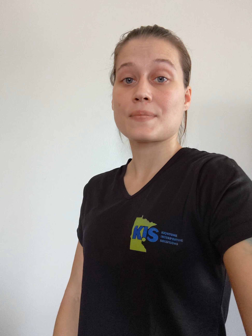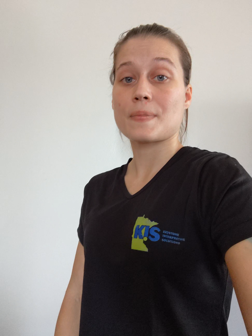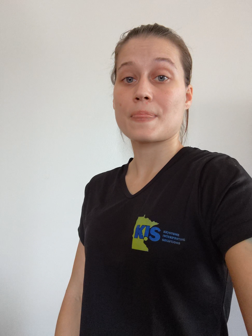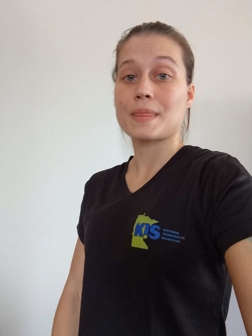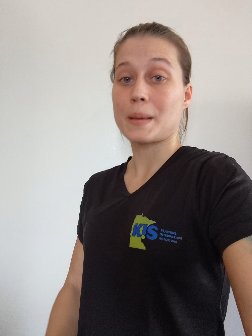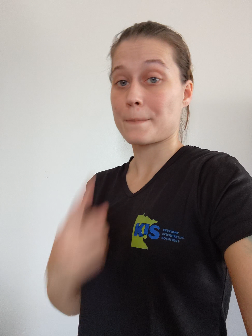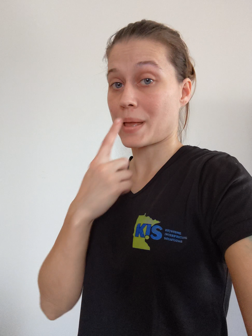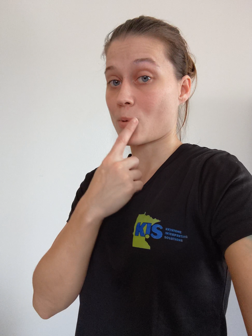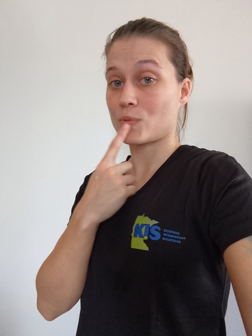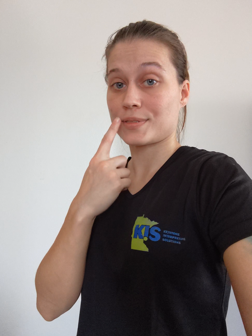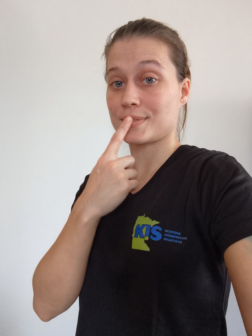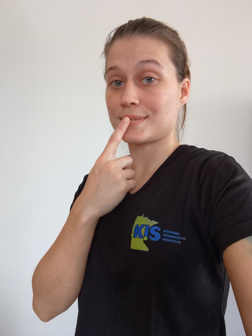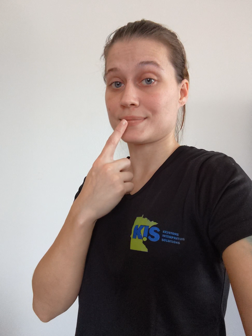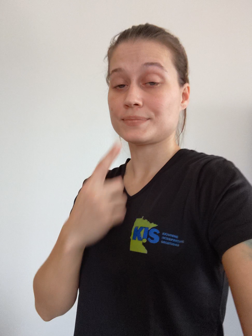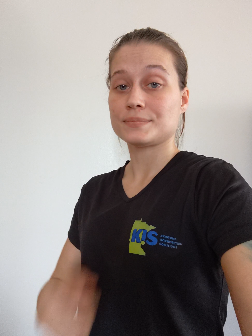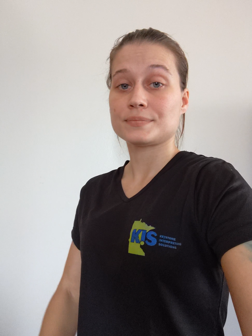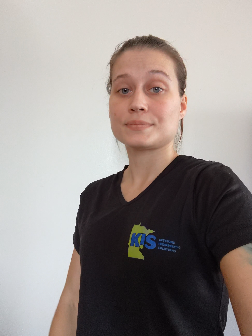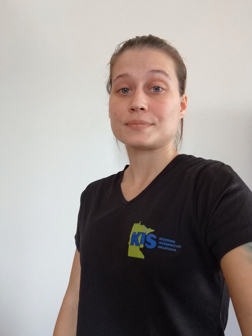mouth